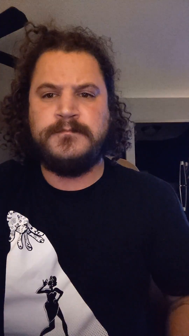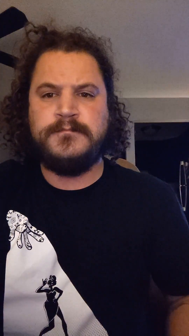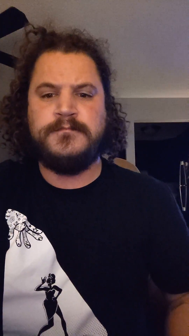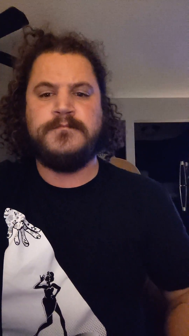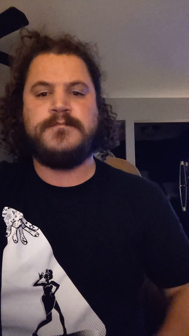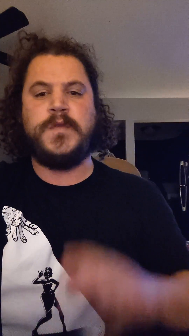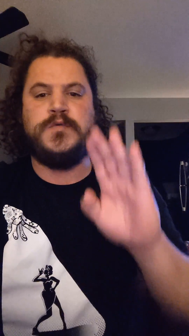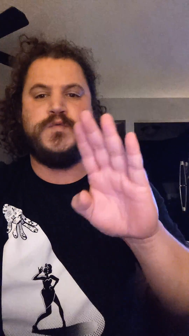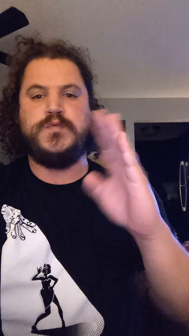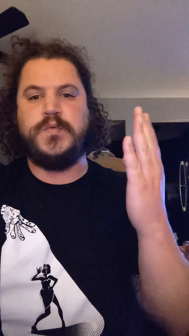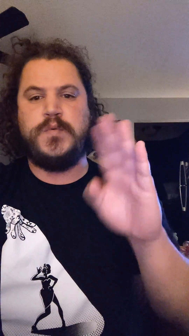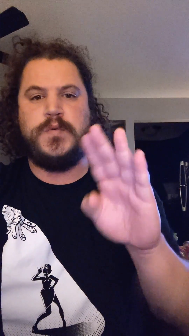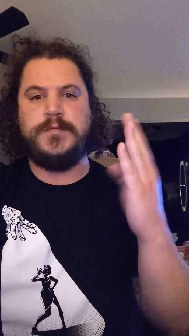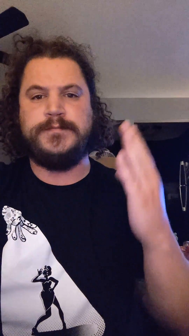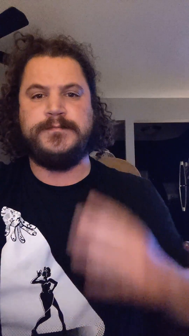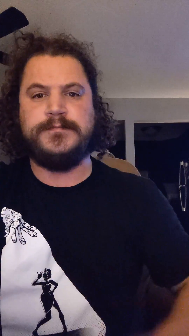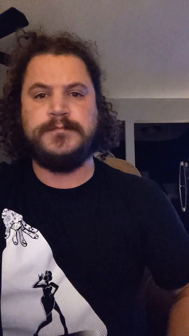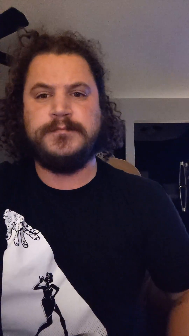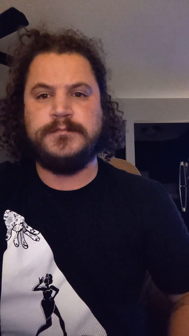door